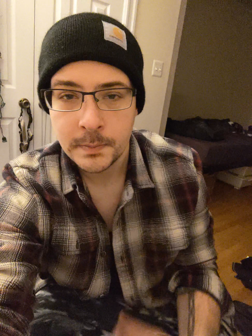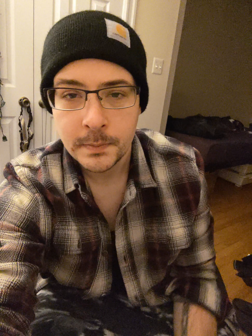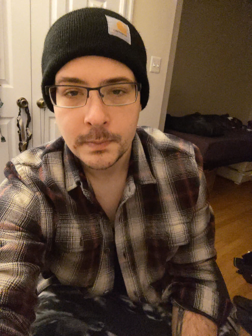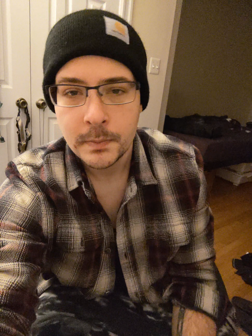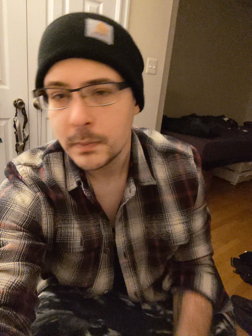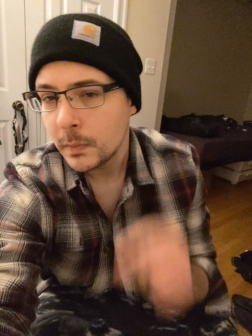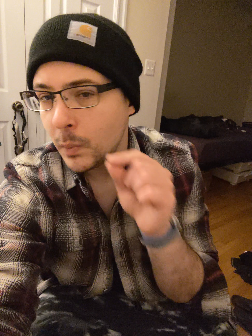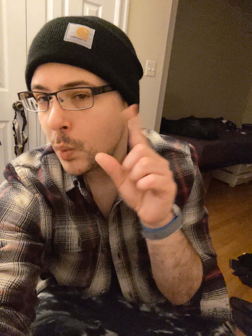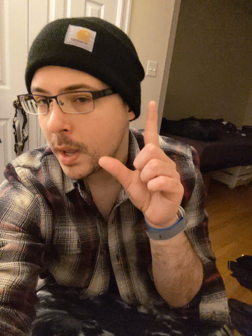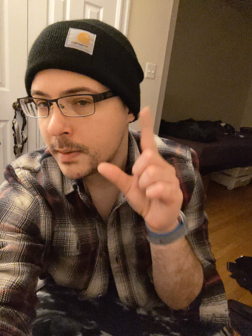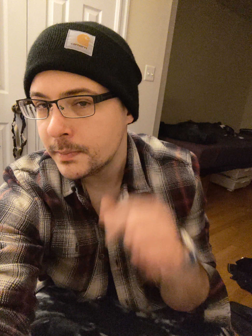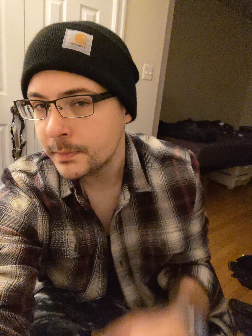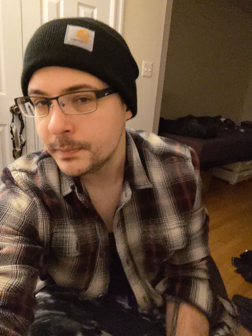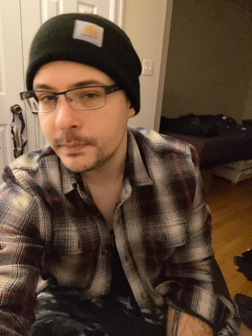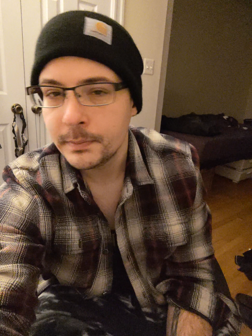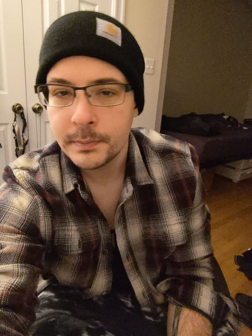awake